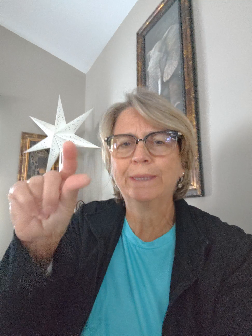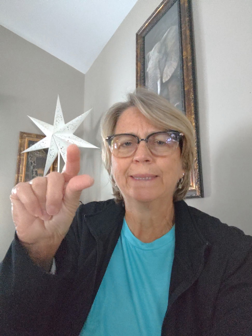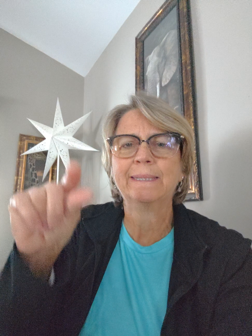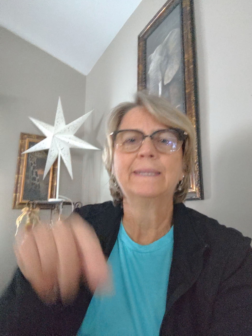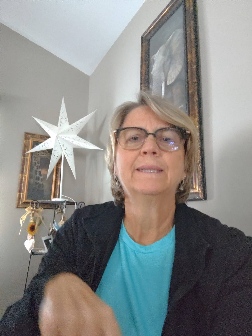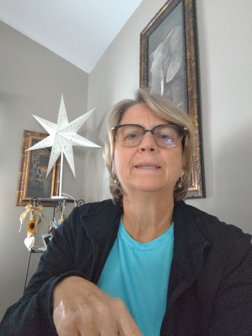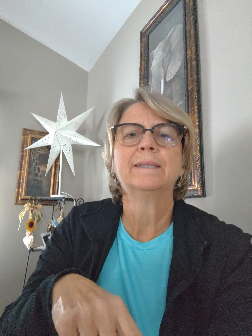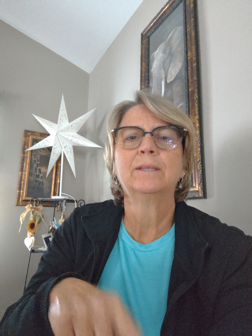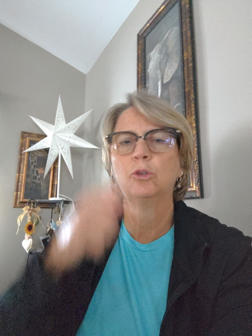green